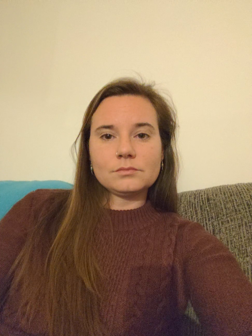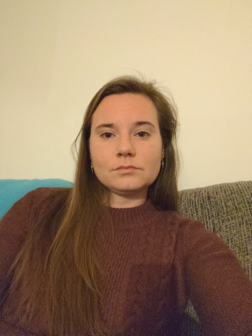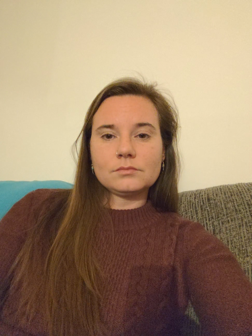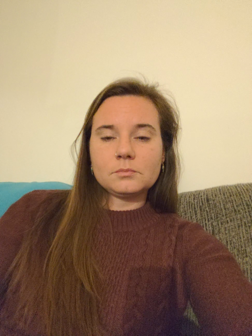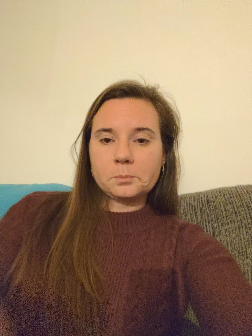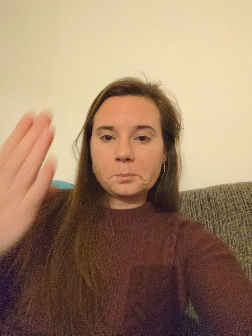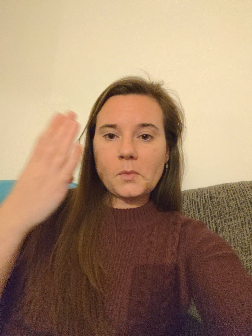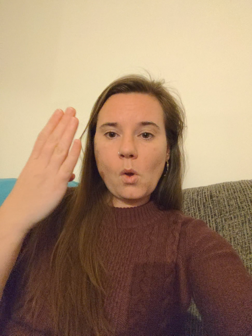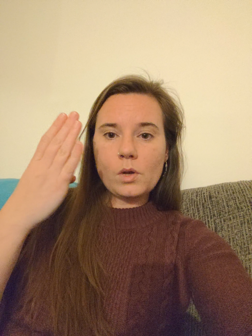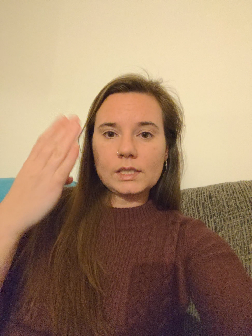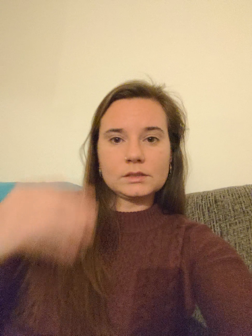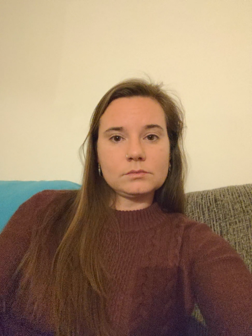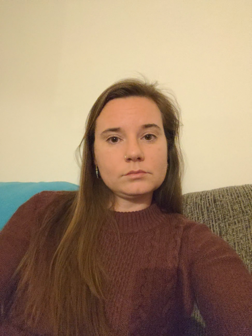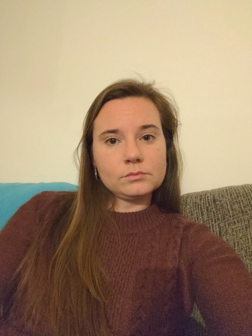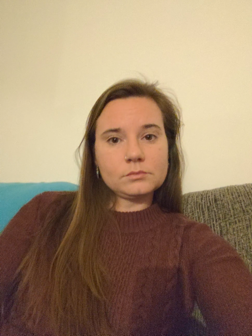morning